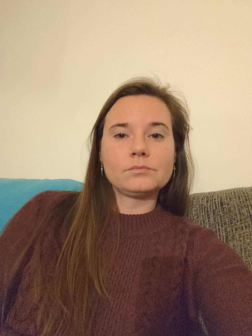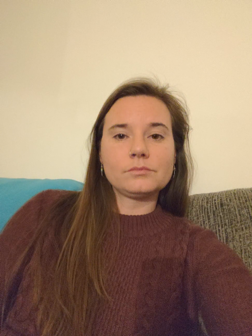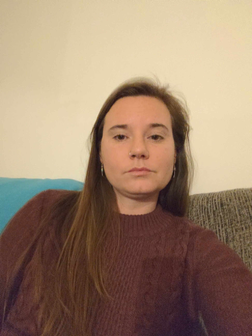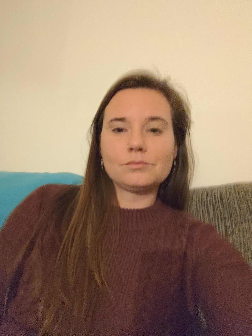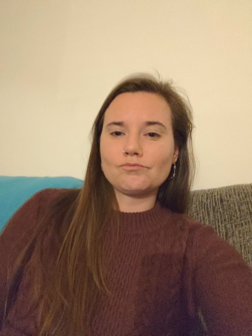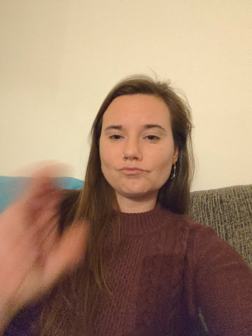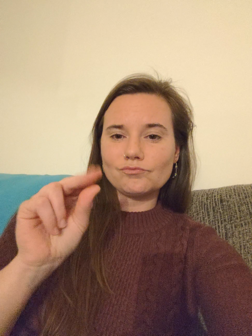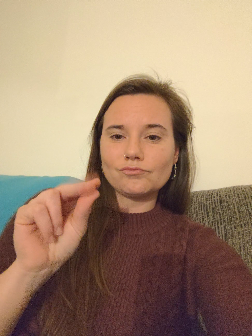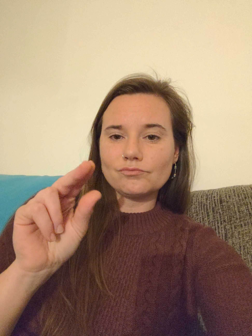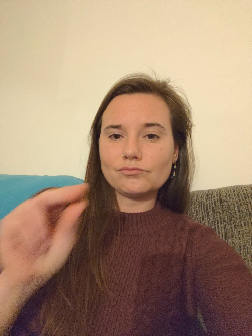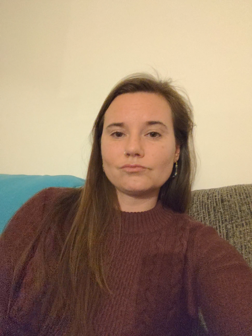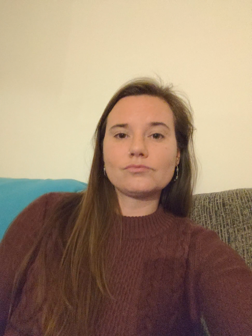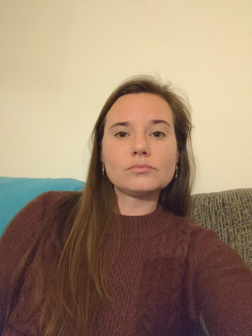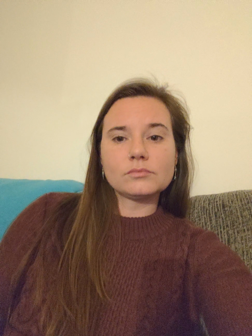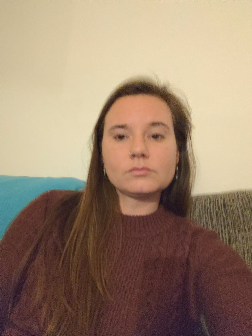no